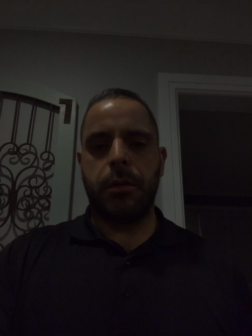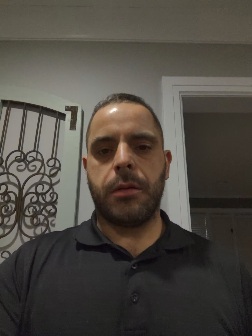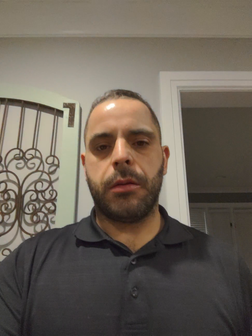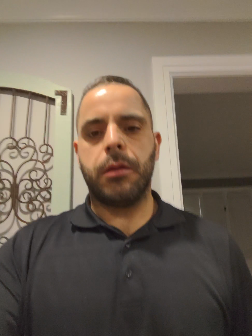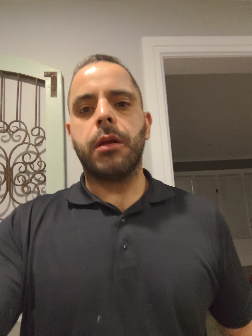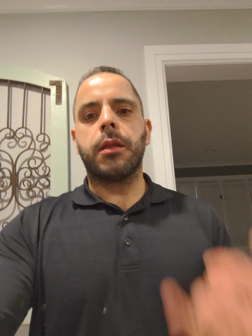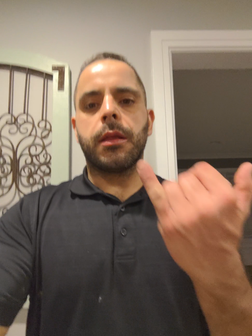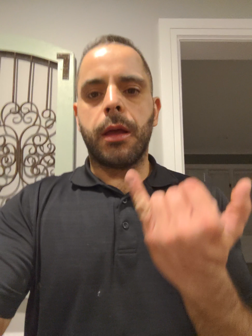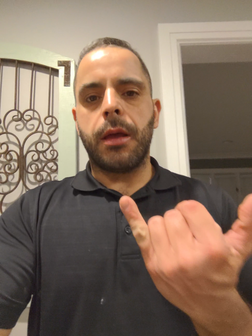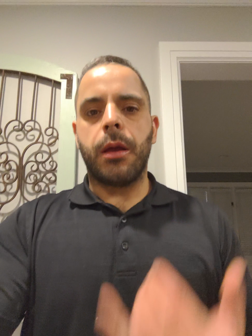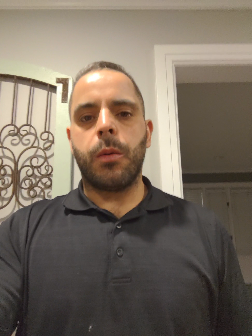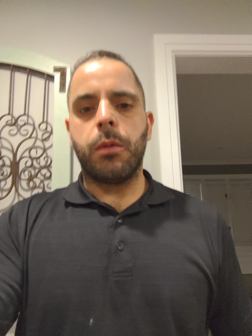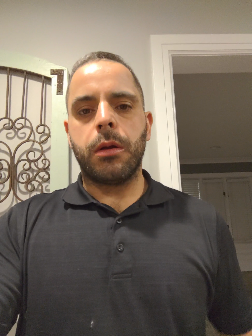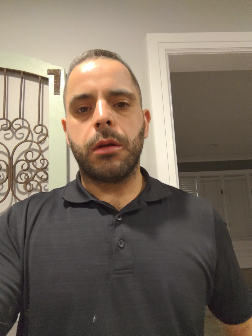now